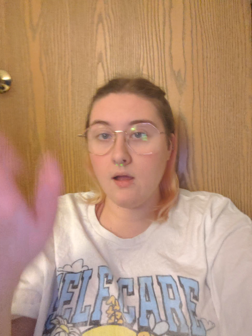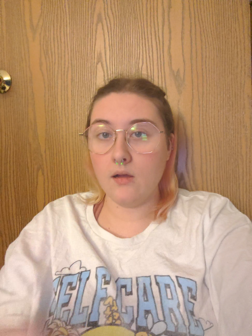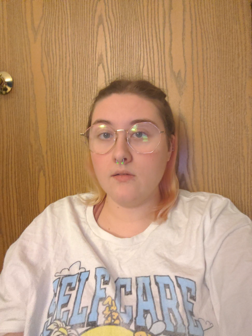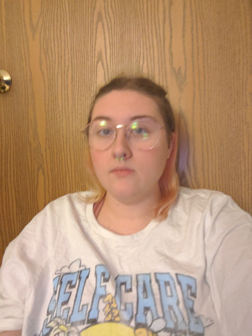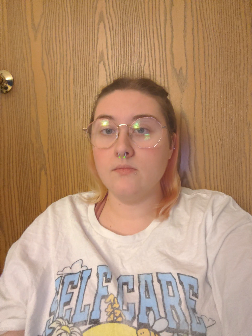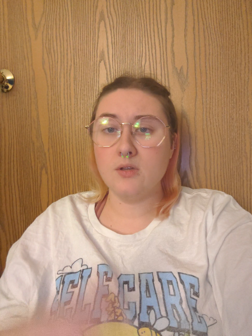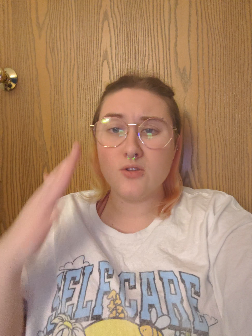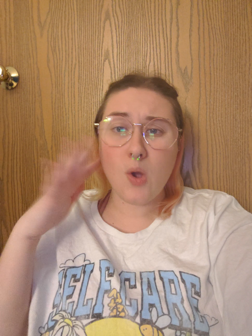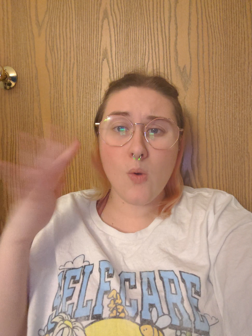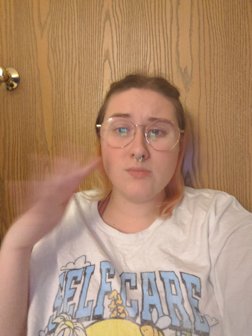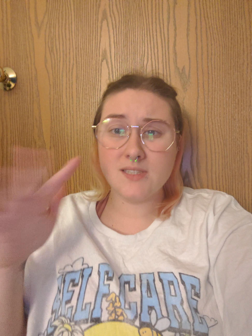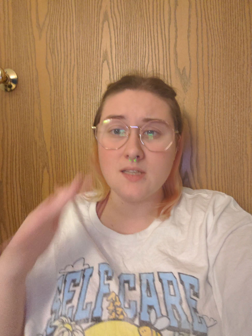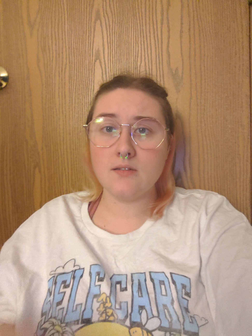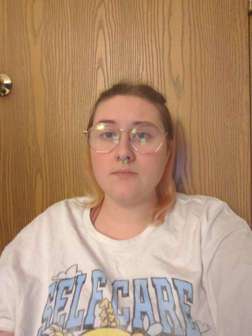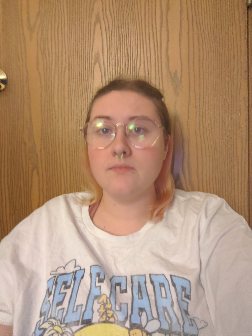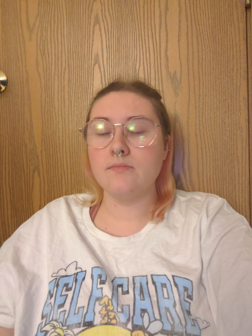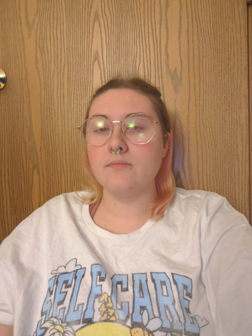noisy